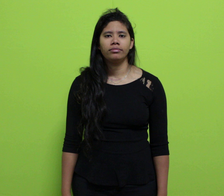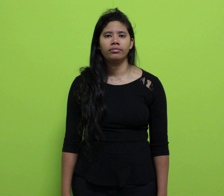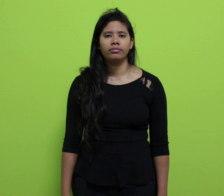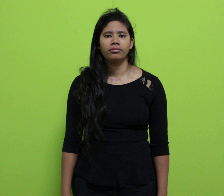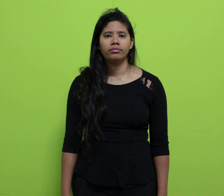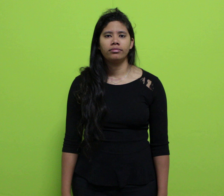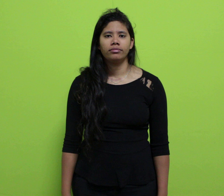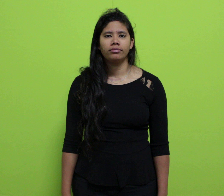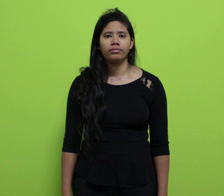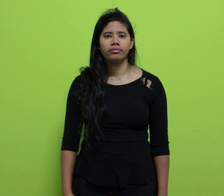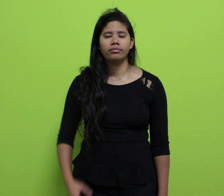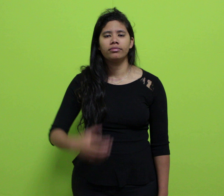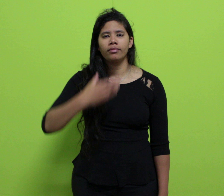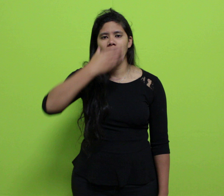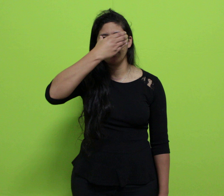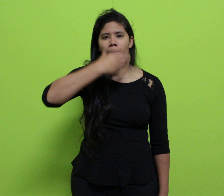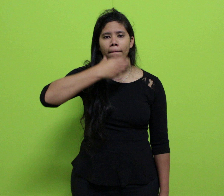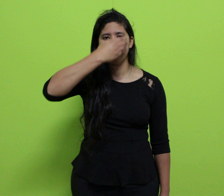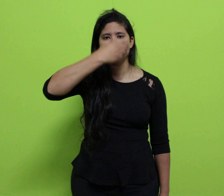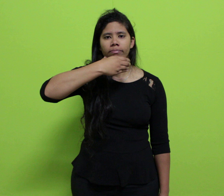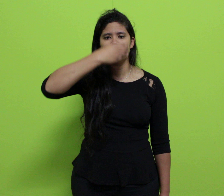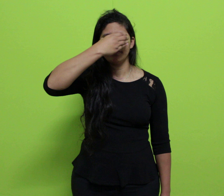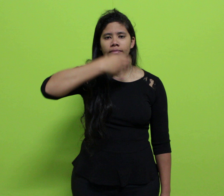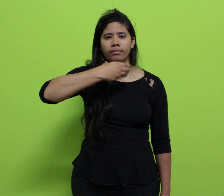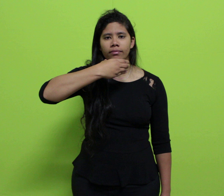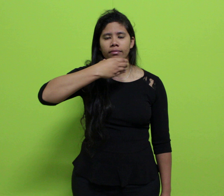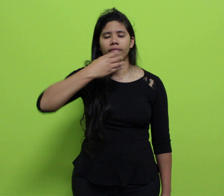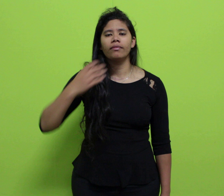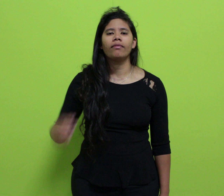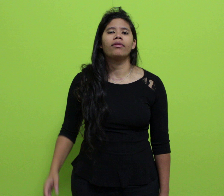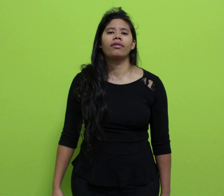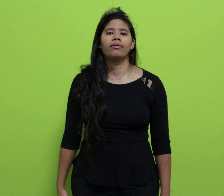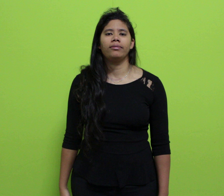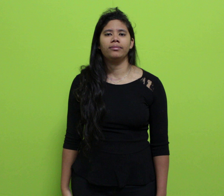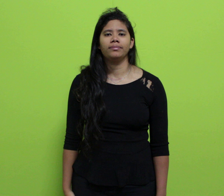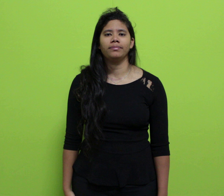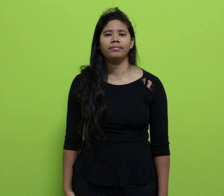maçã